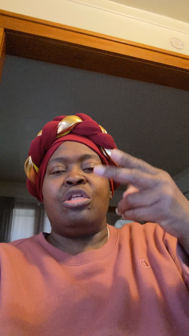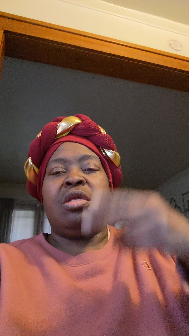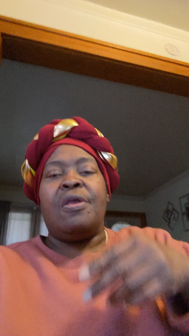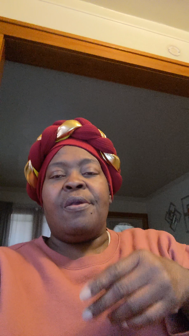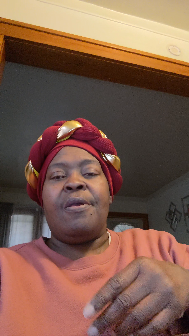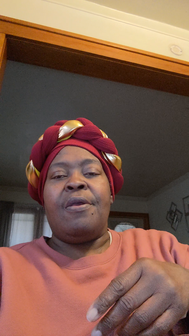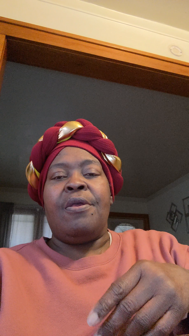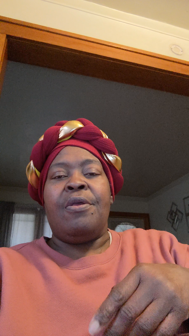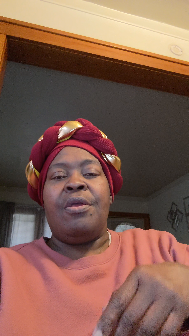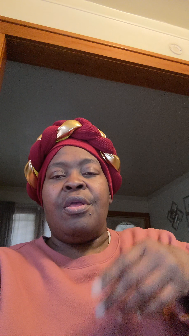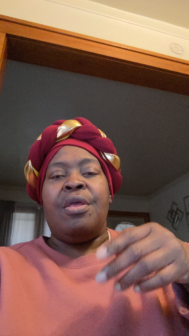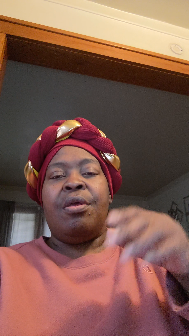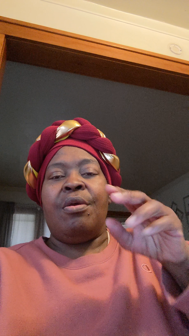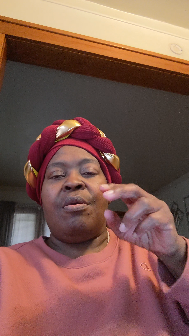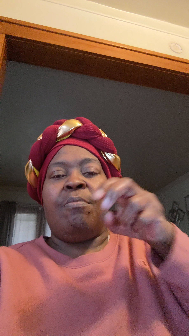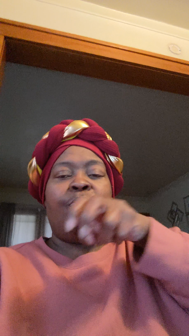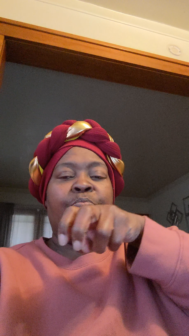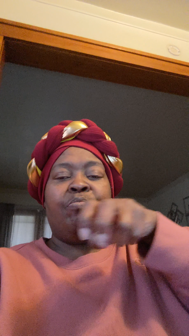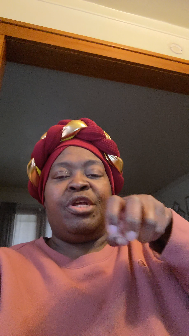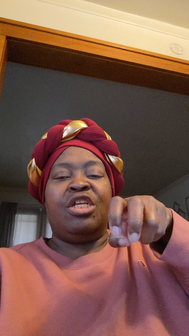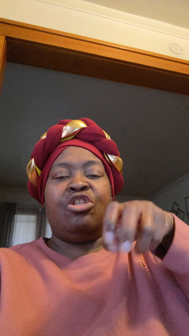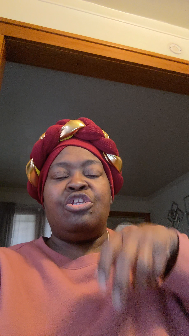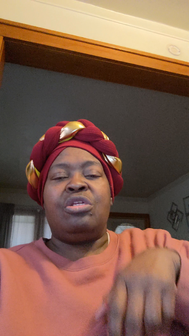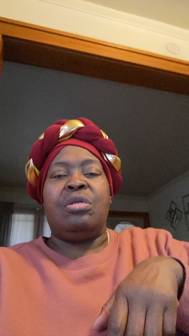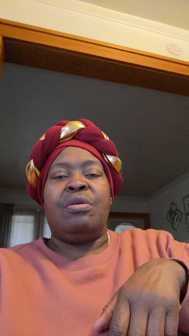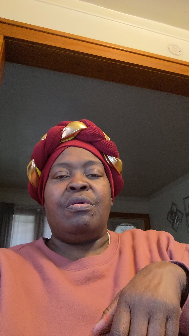bench